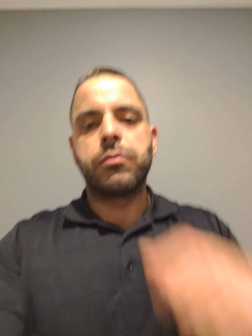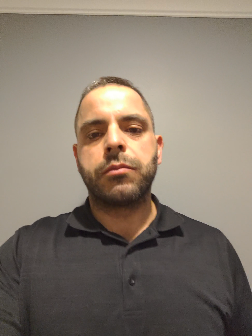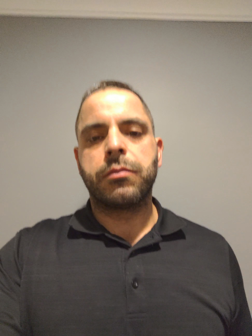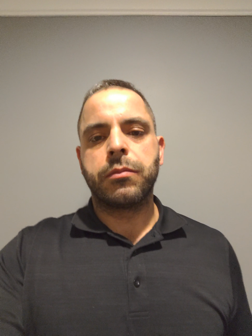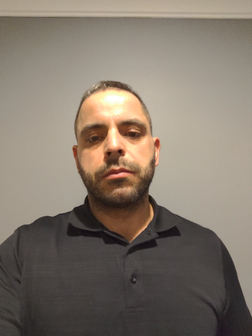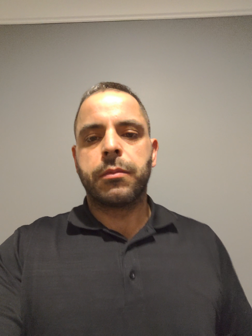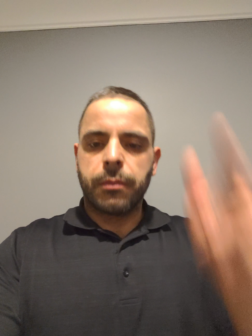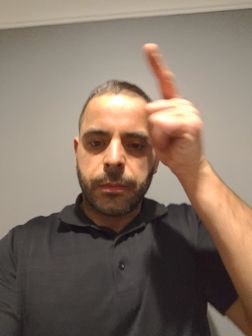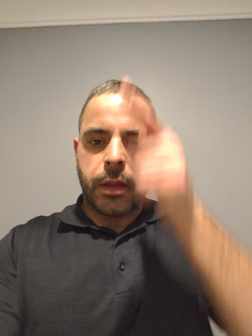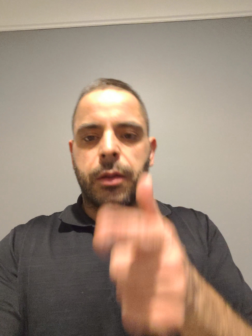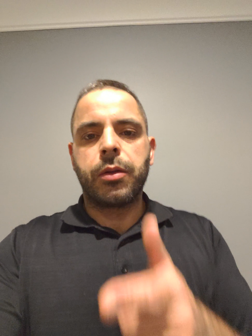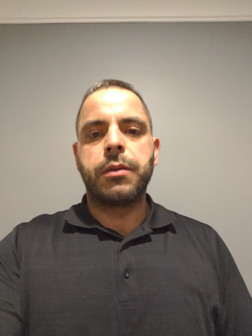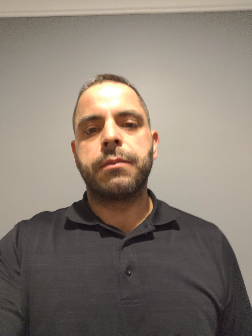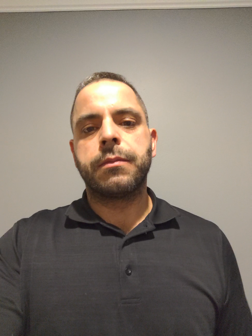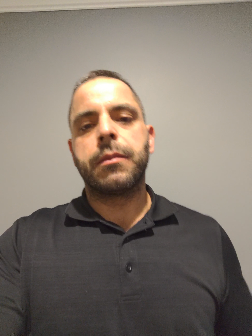brother